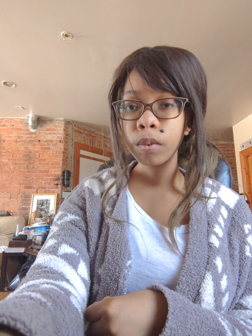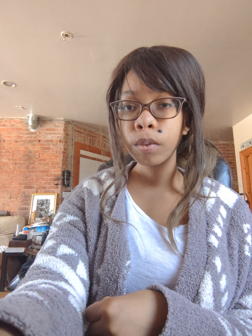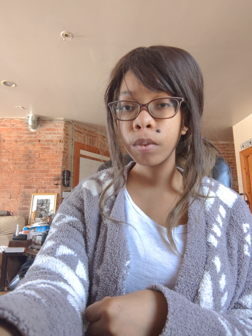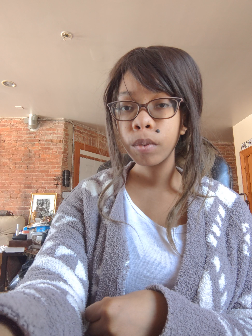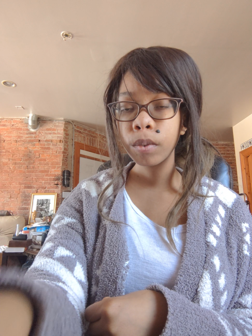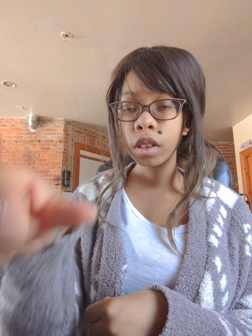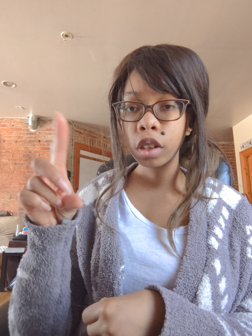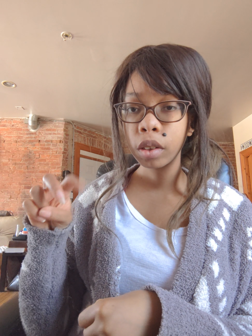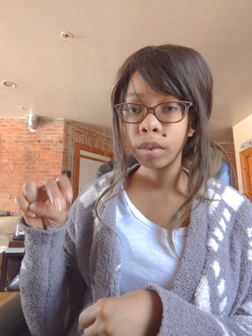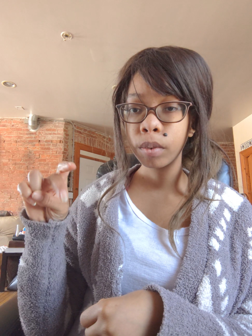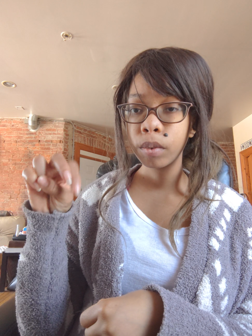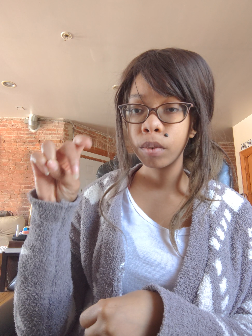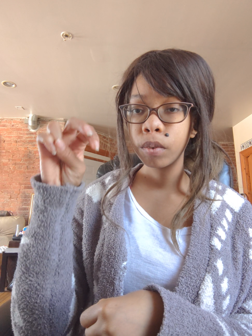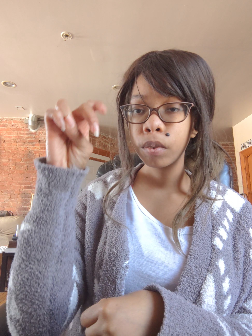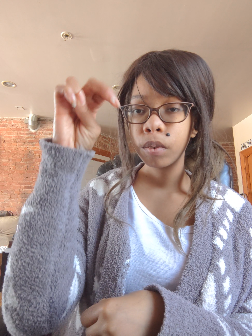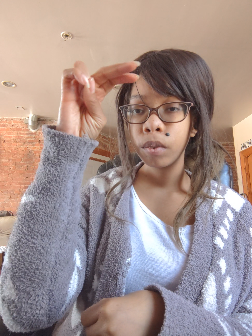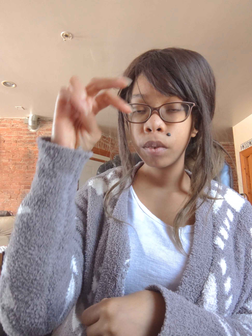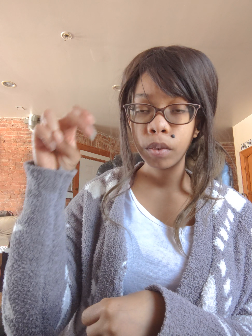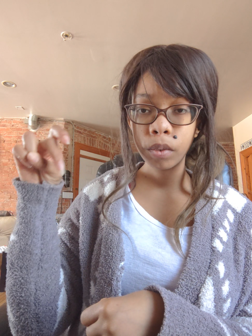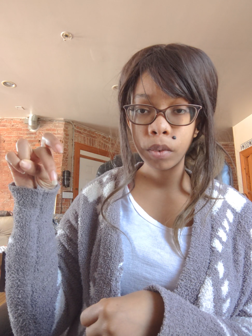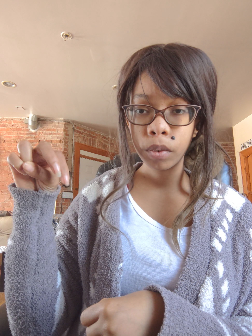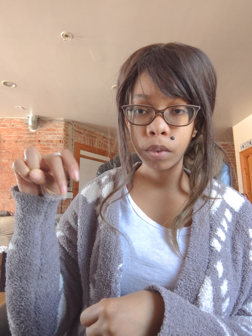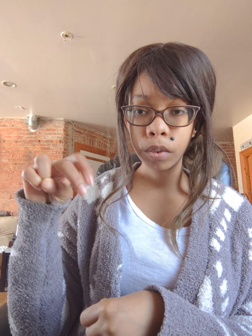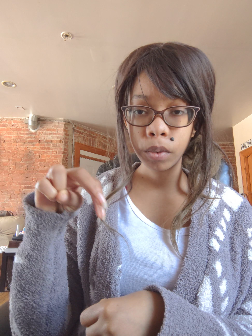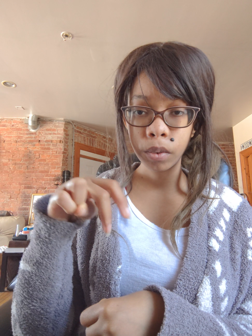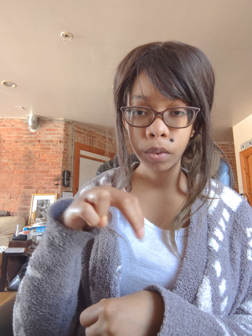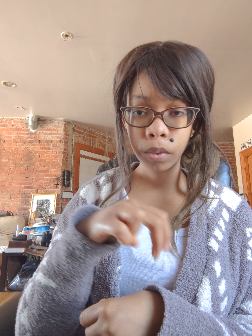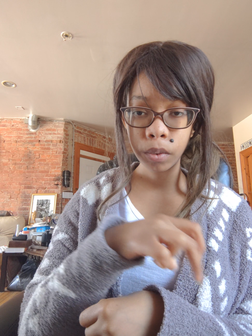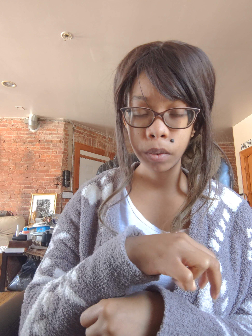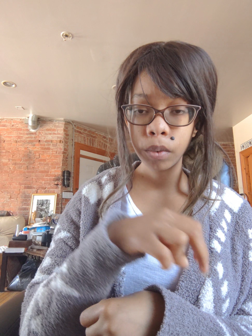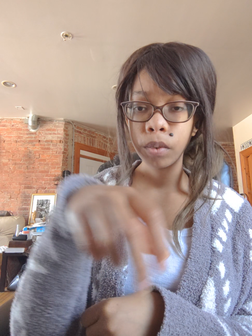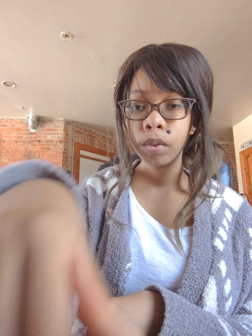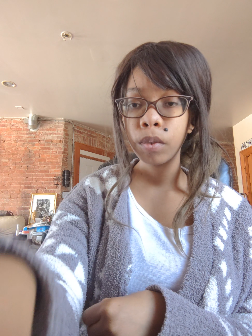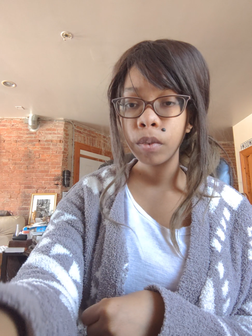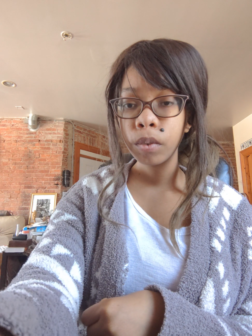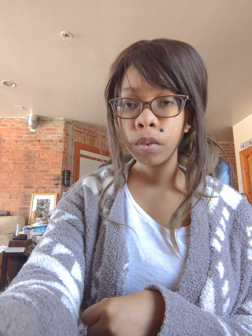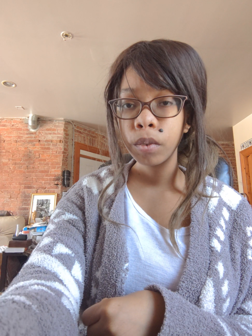stairs